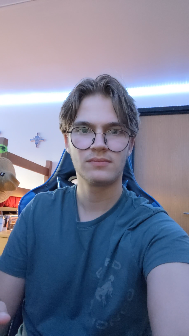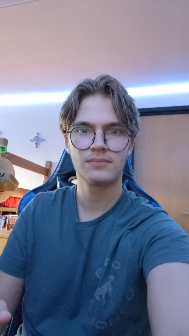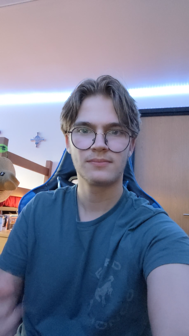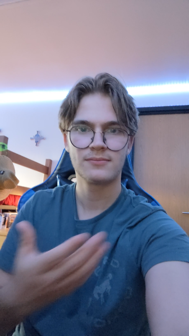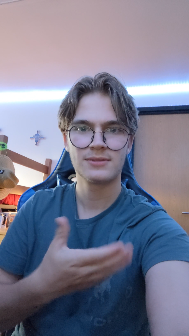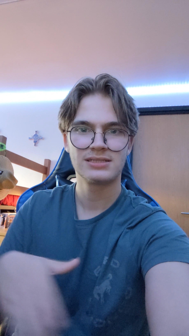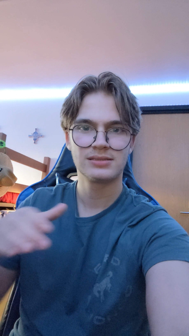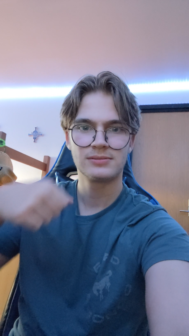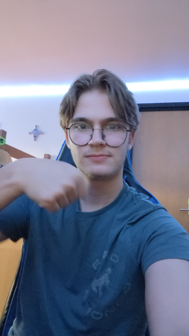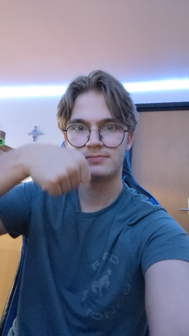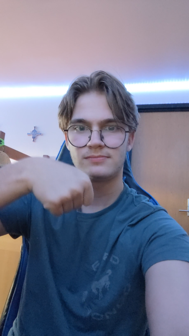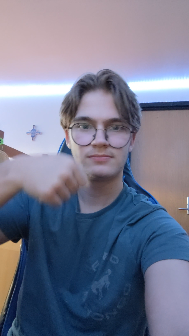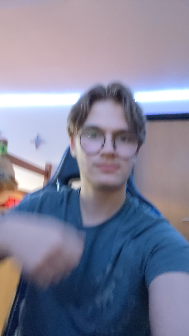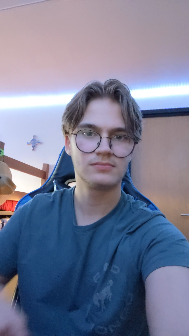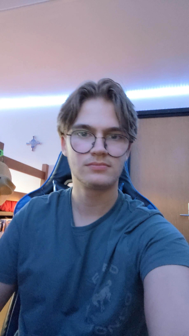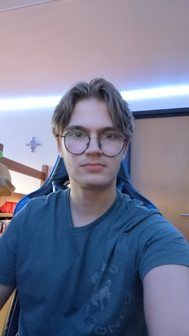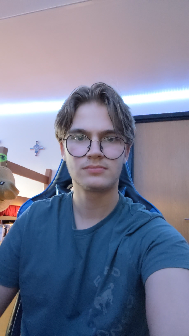basket